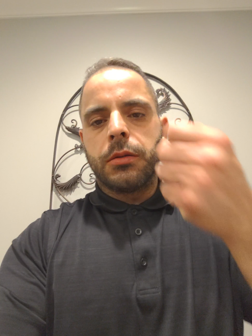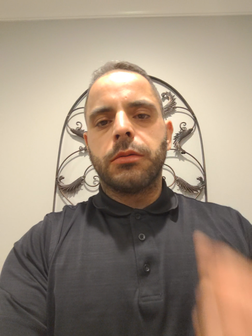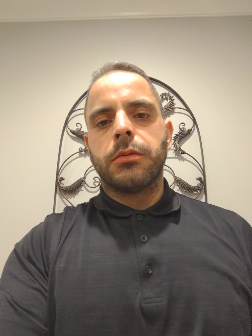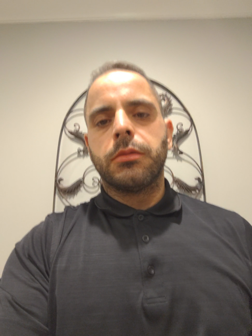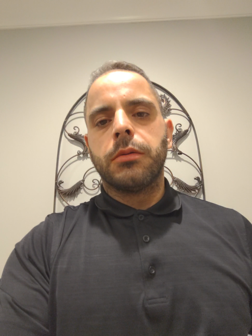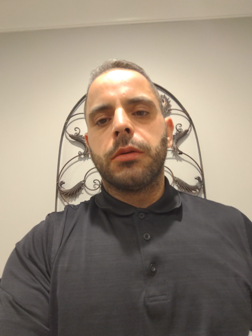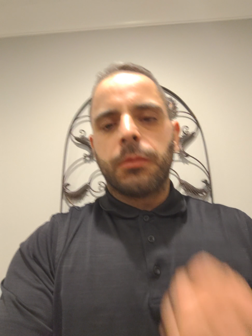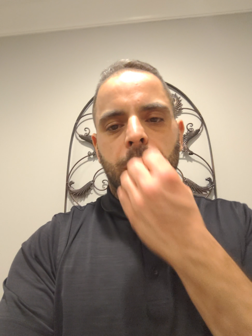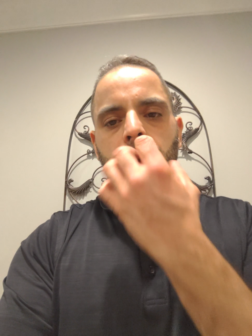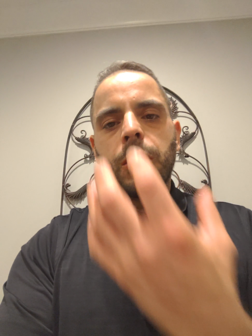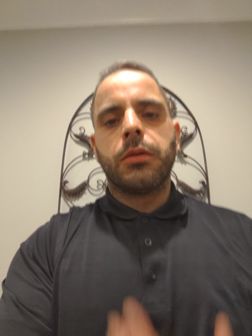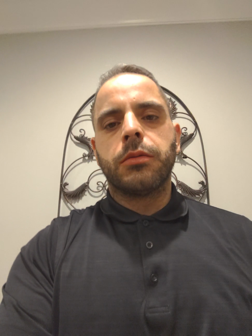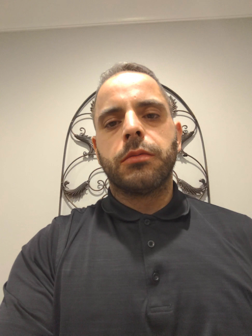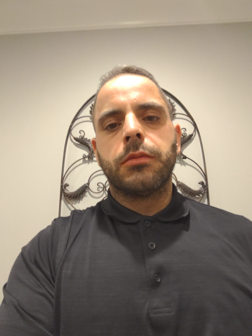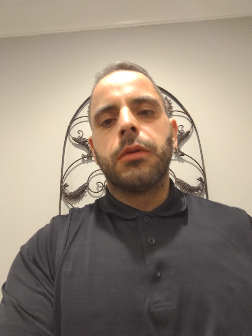blow